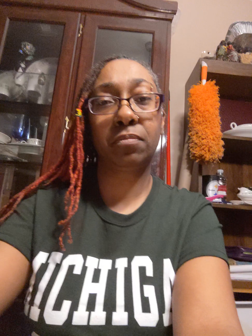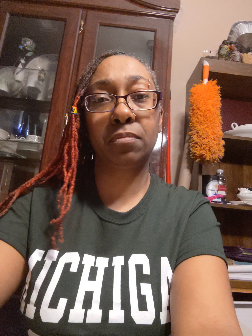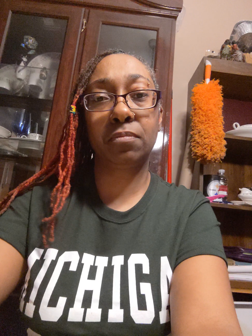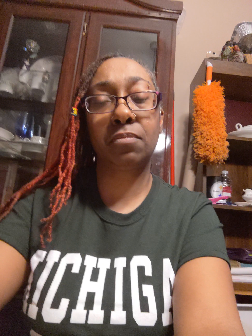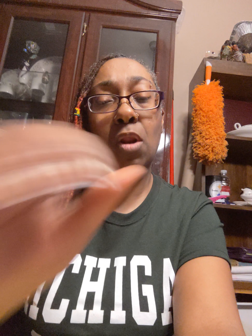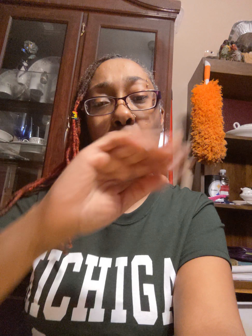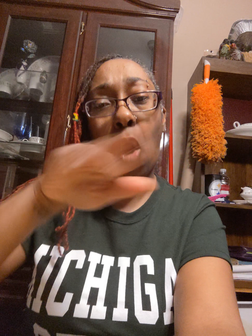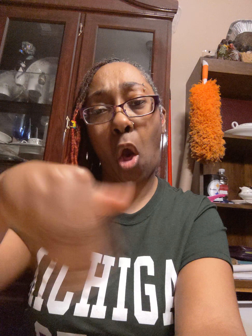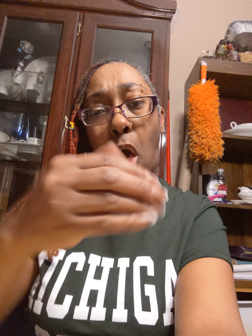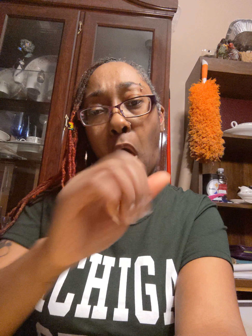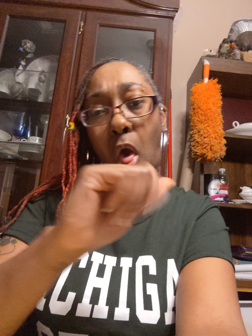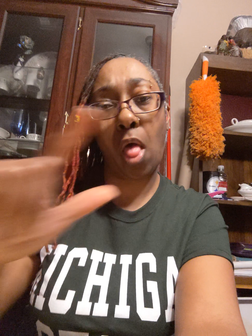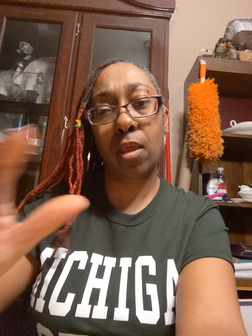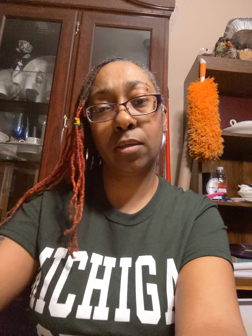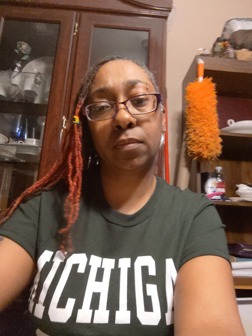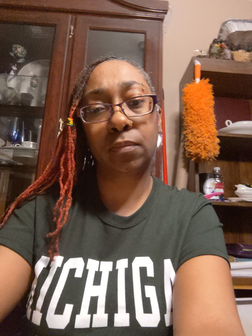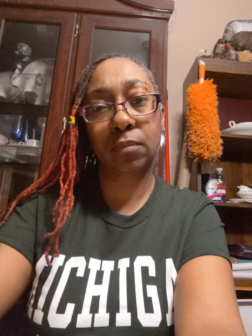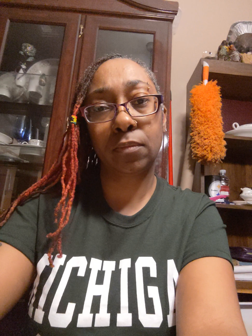all